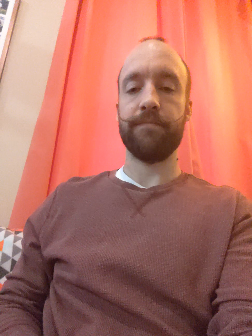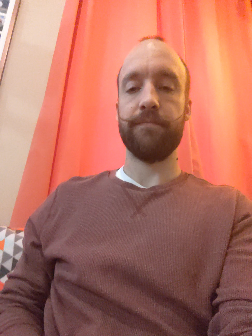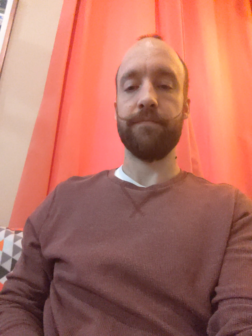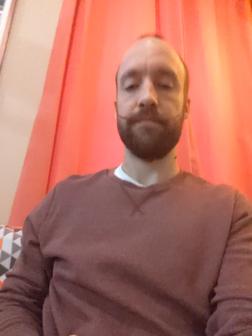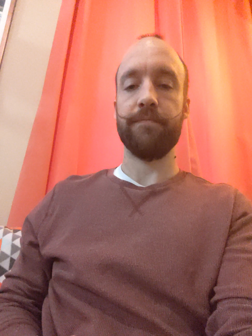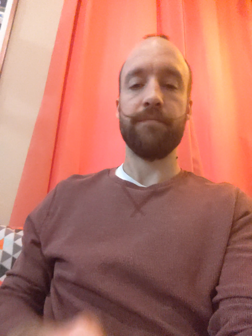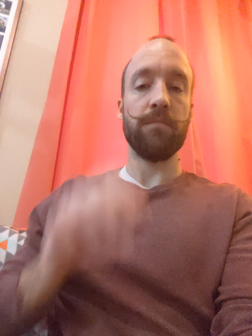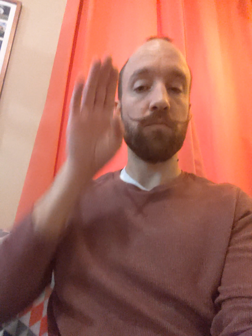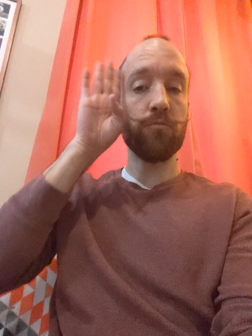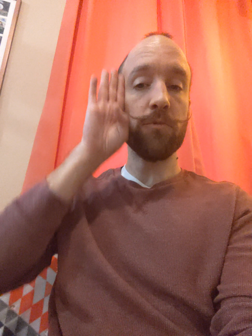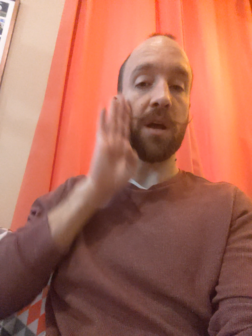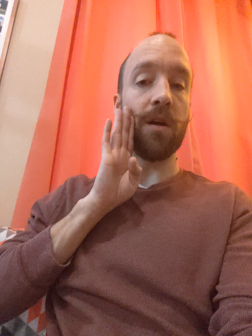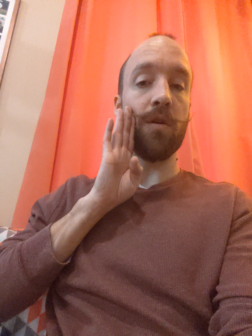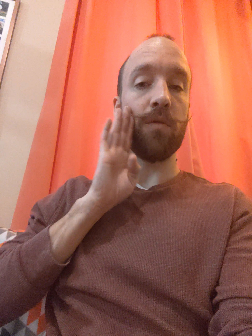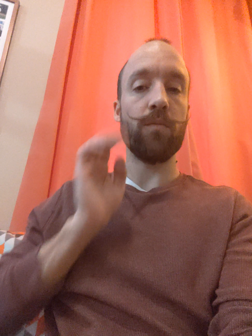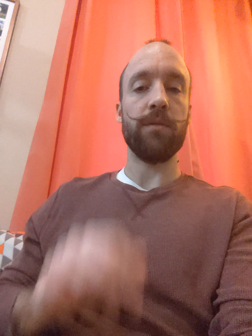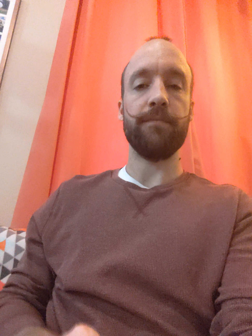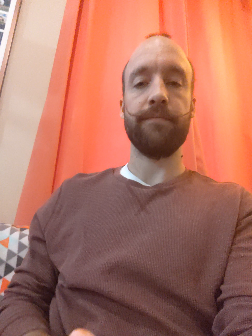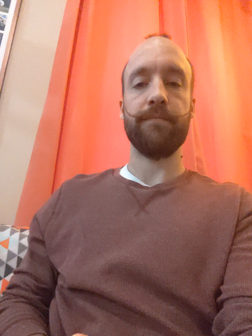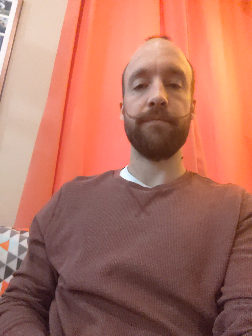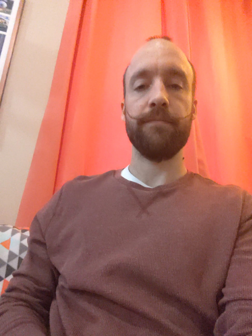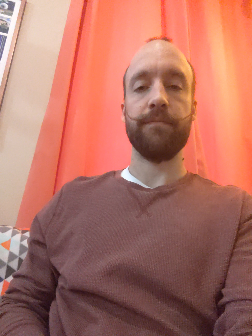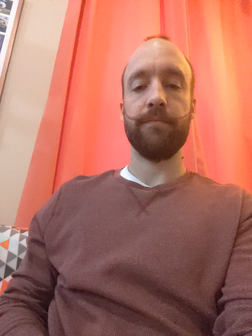brown